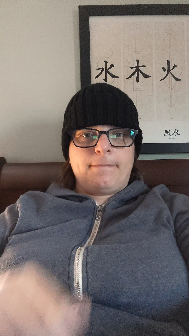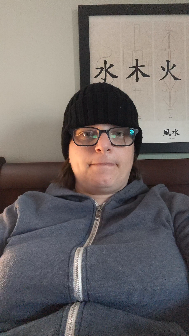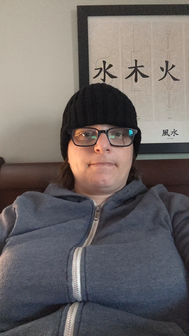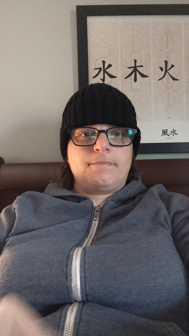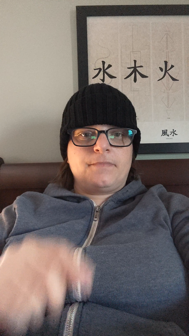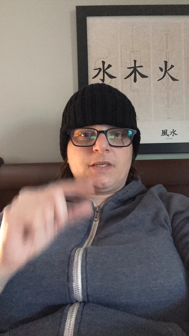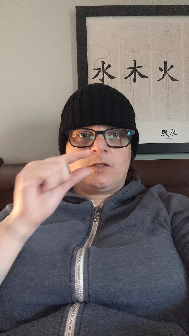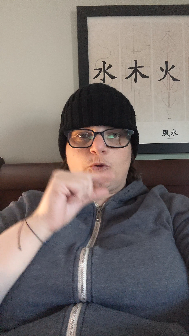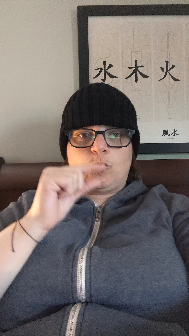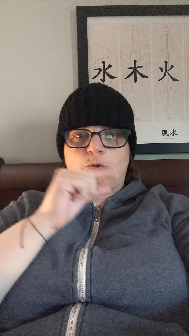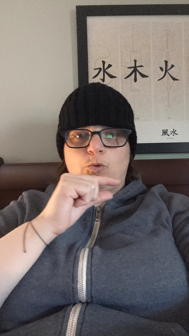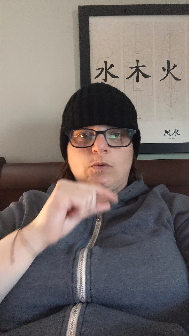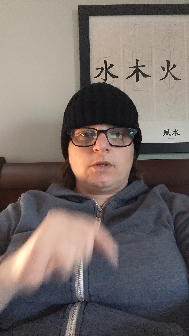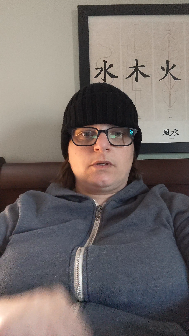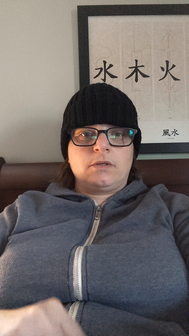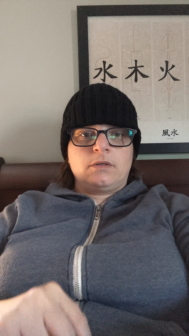glue